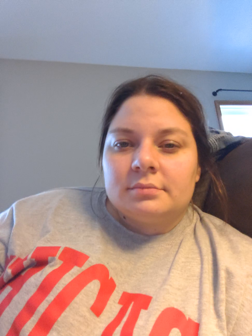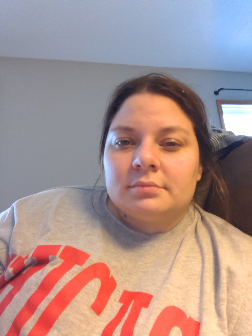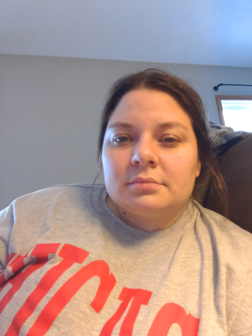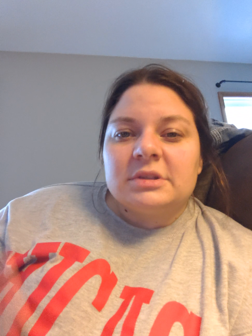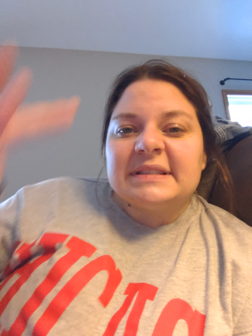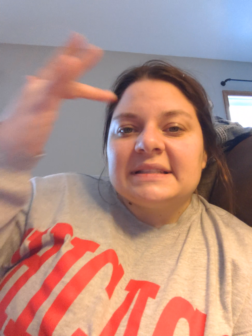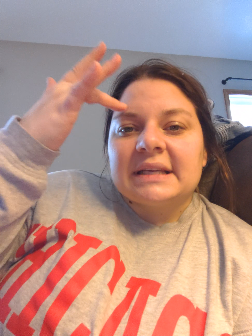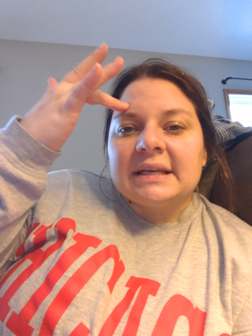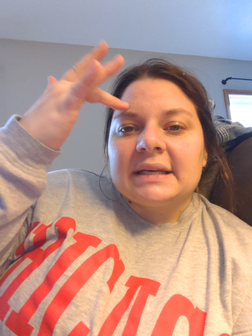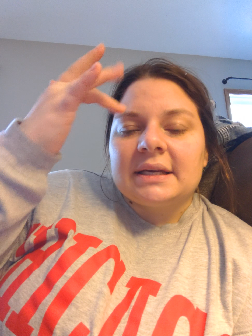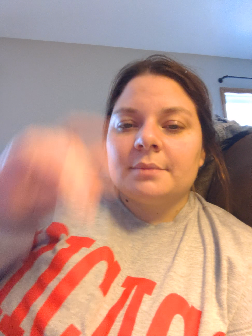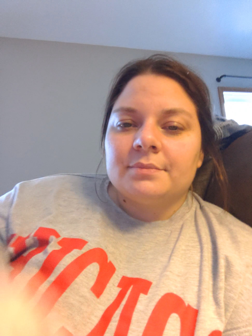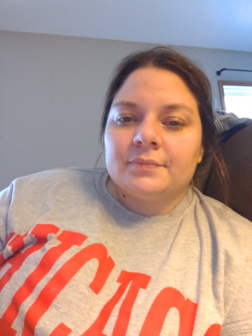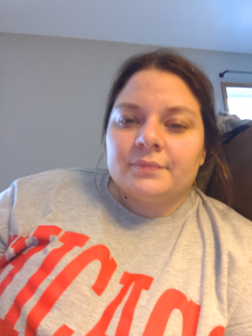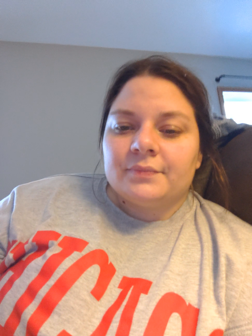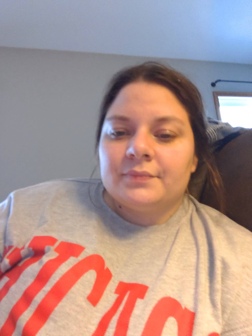sick